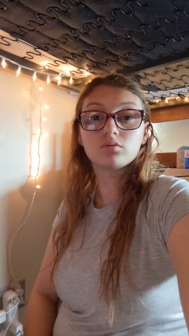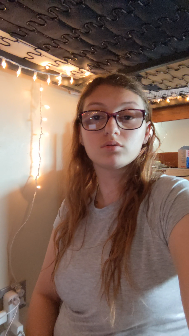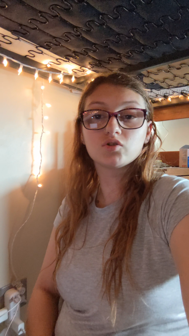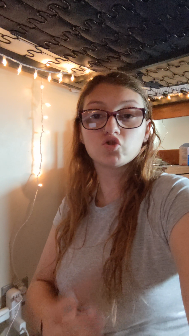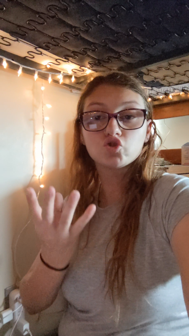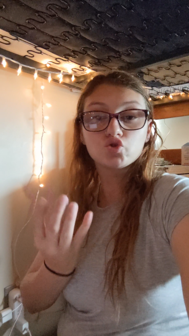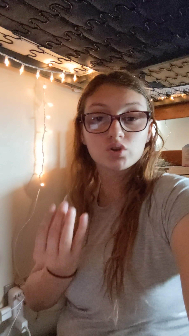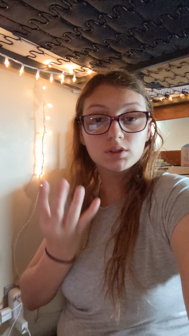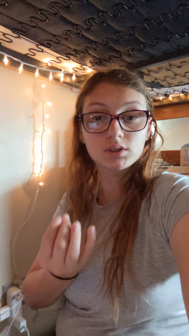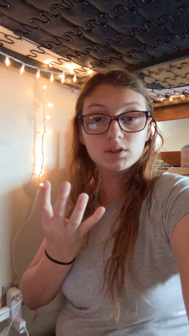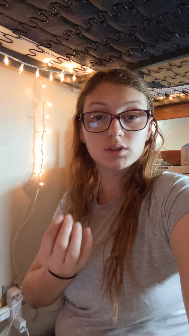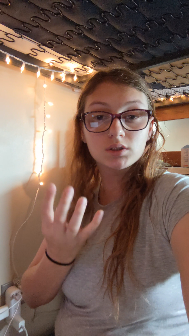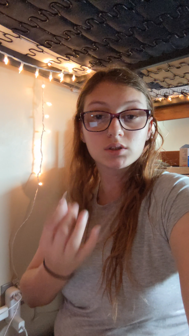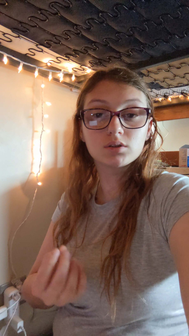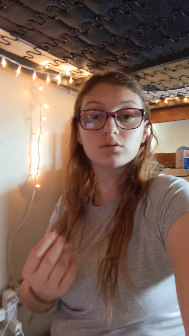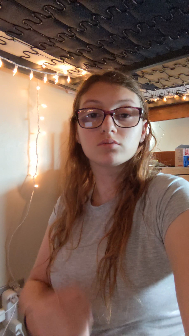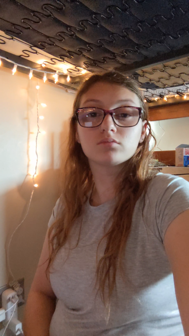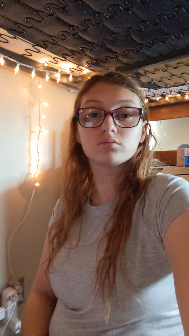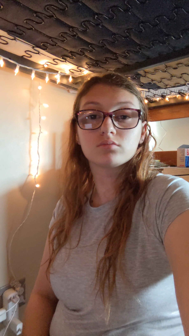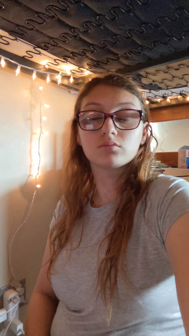gentle